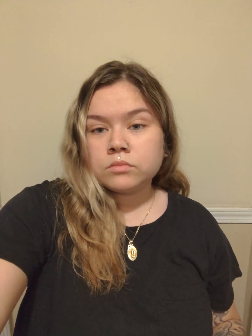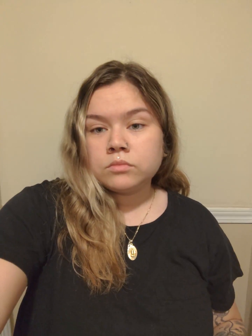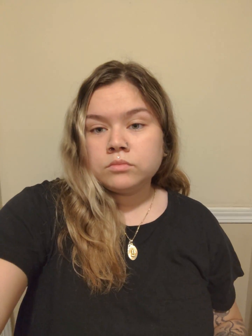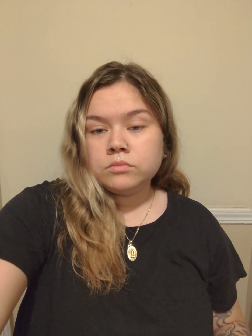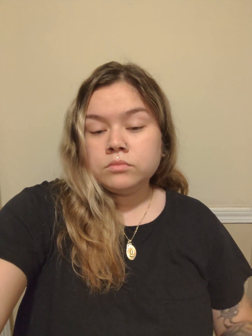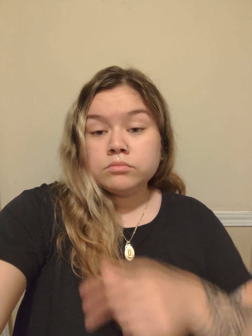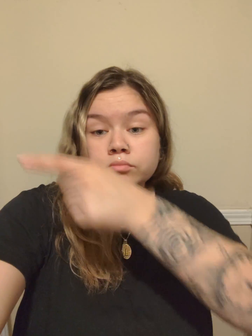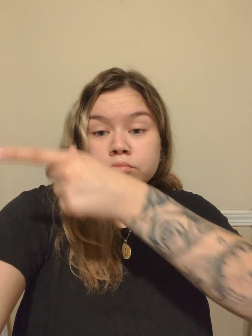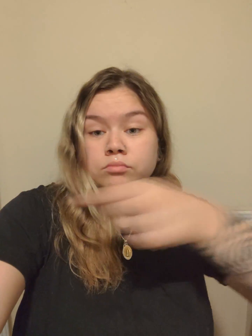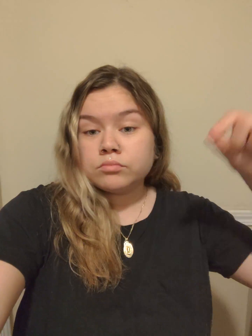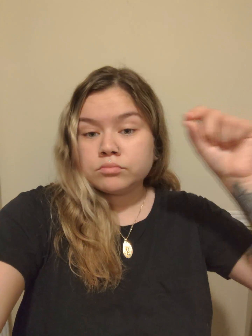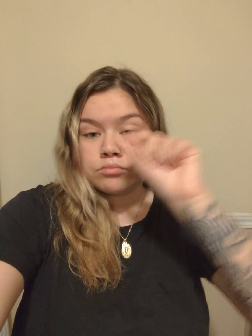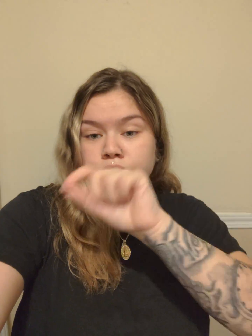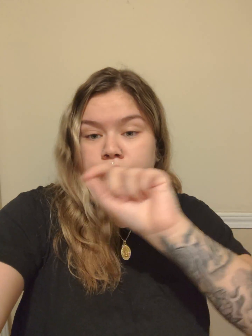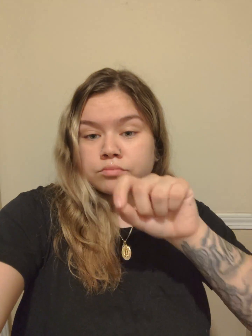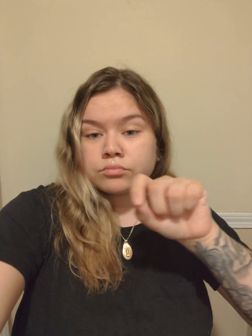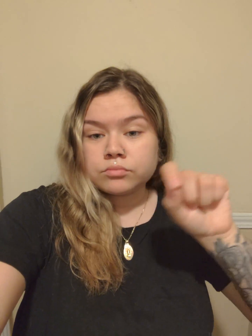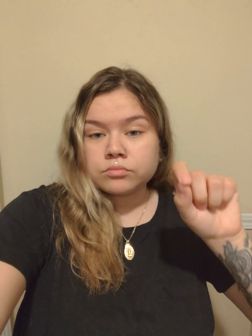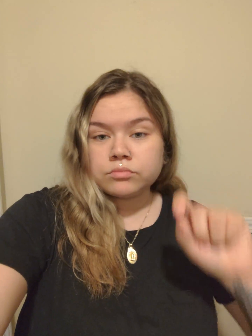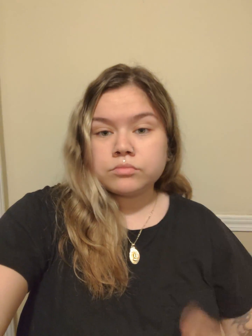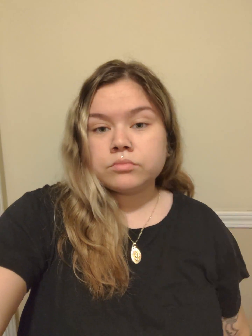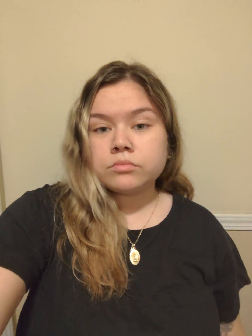peas